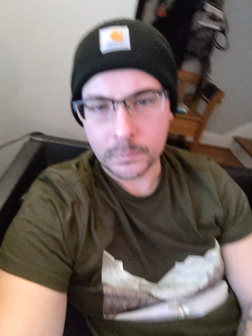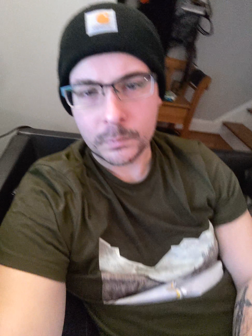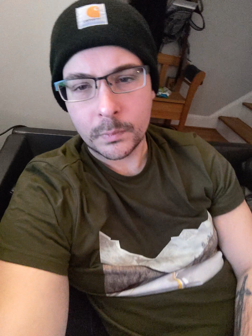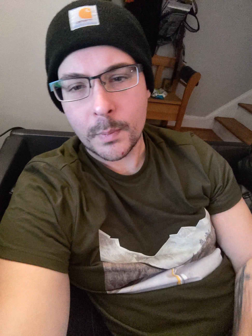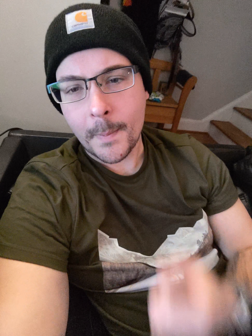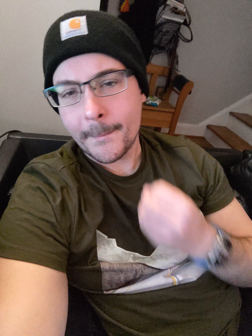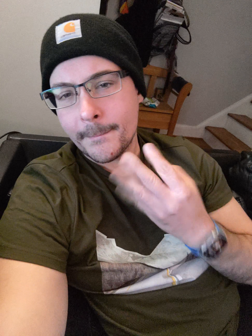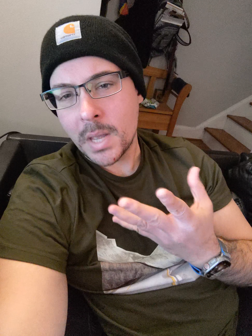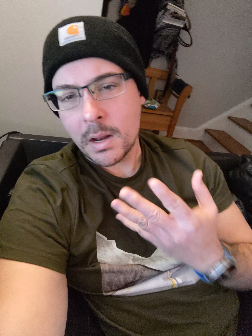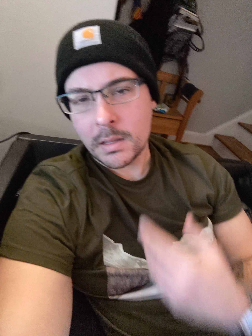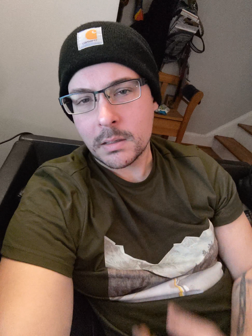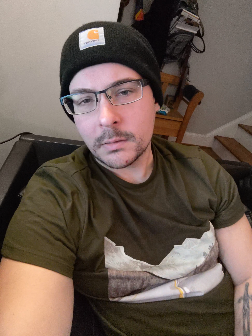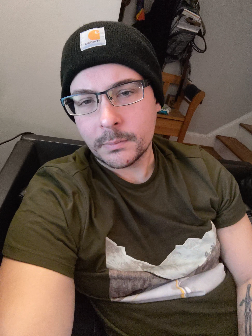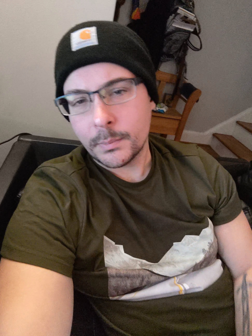many